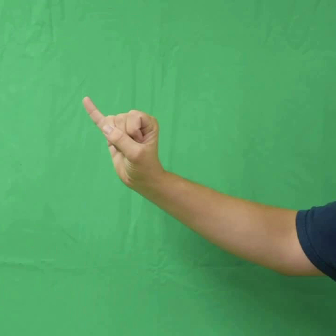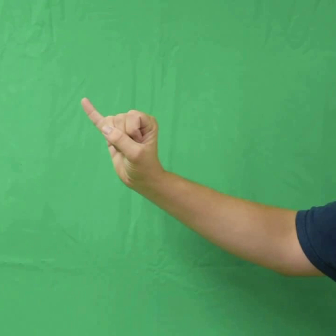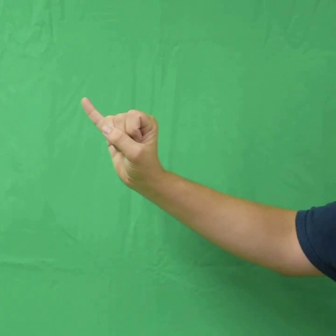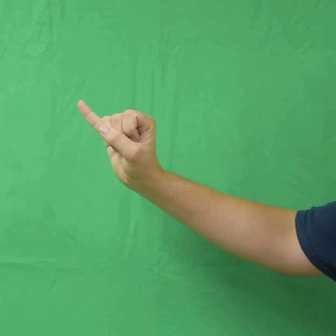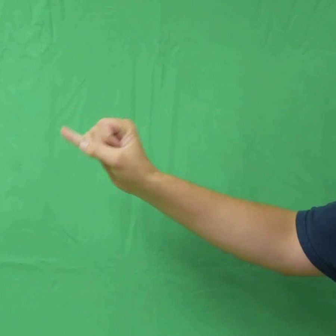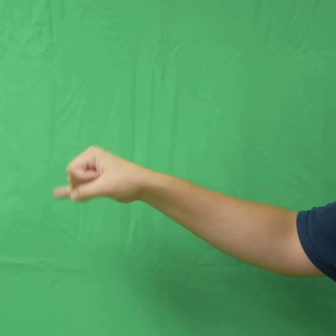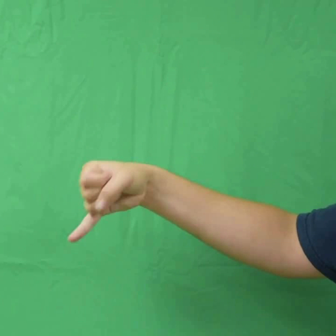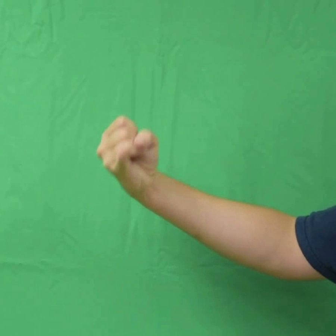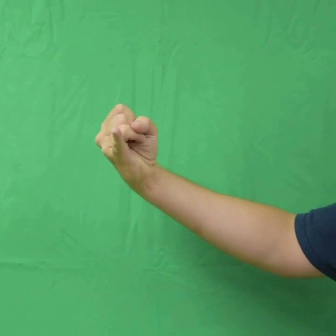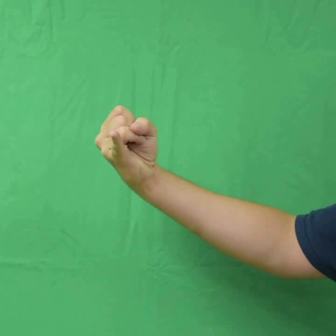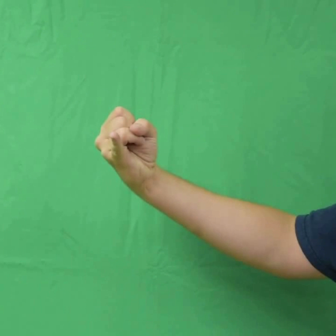J